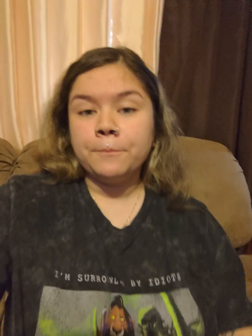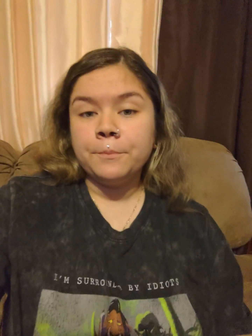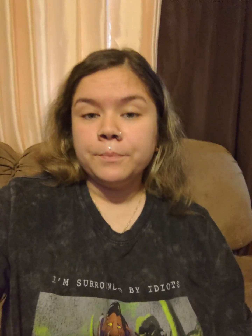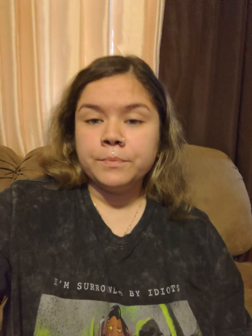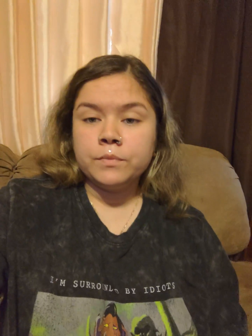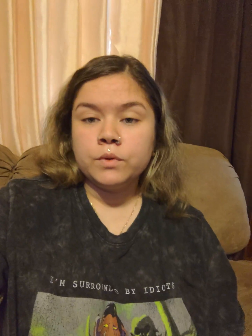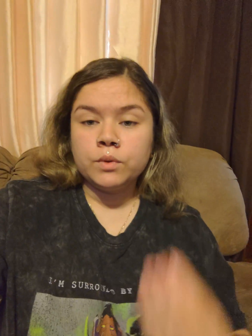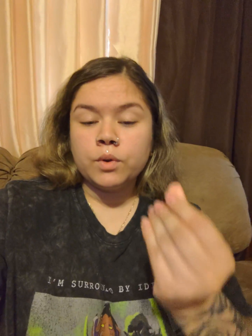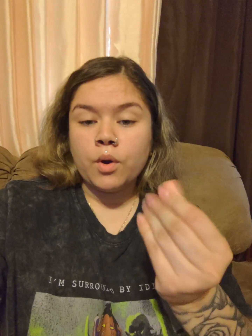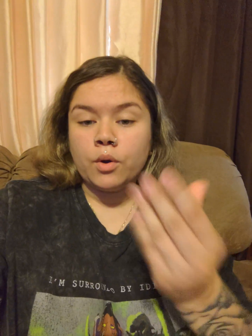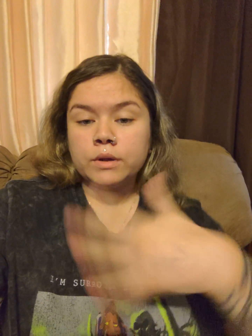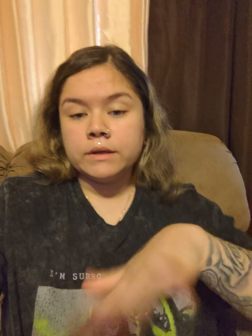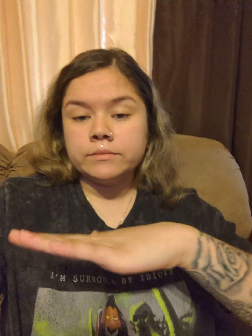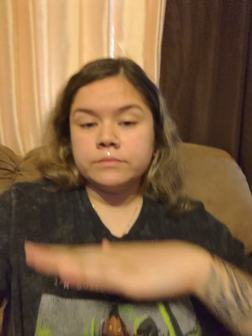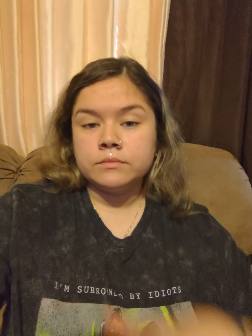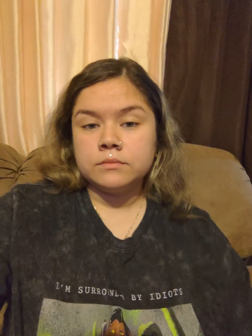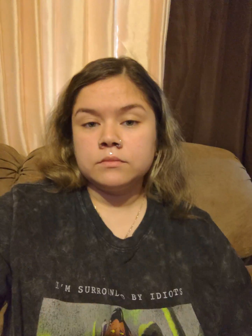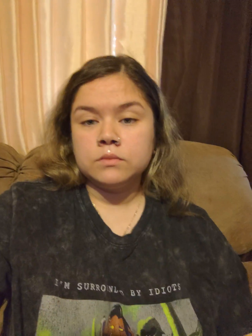garden